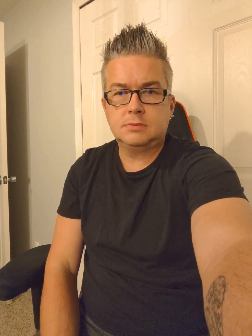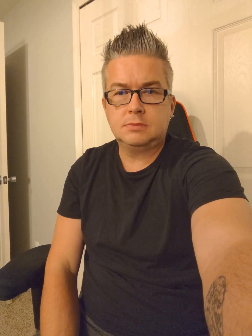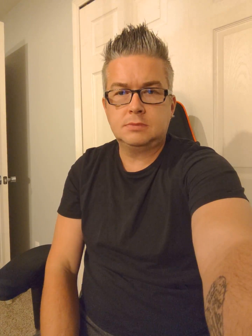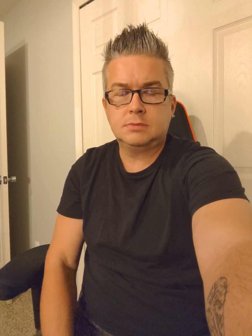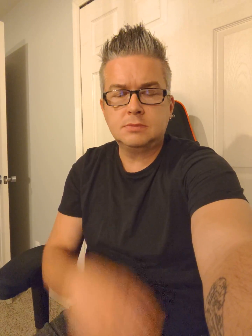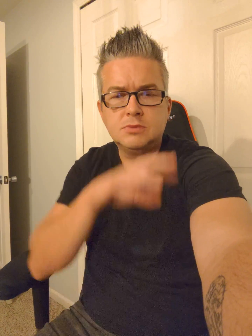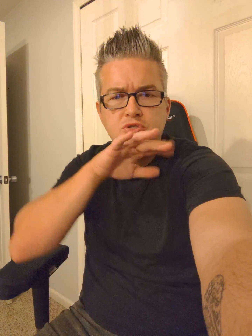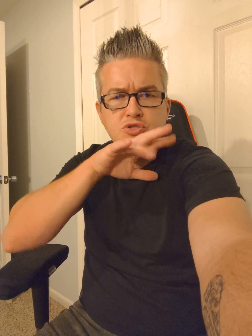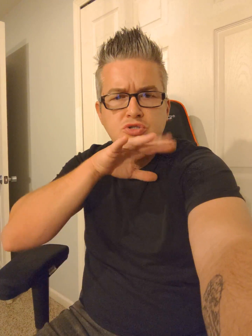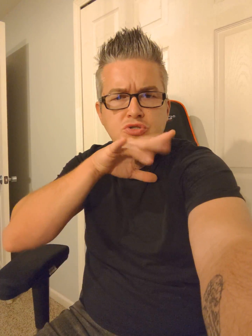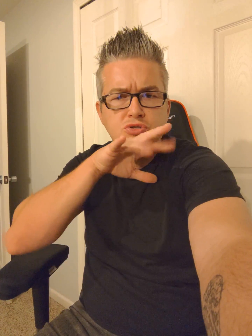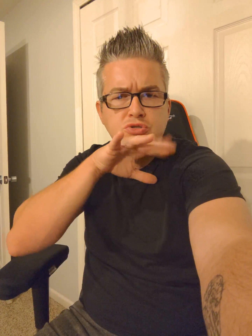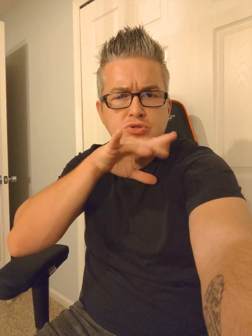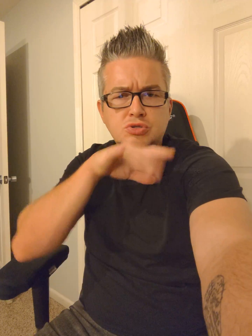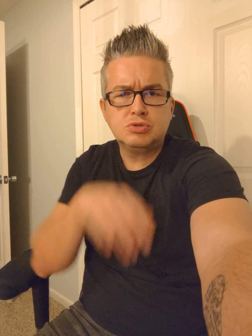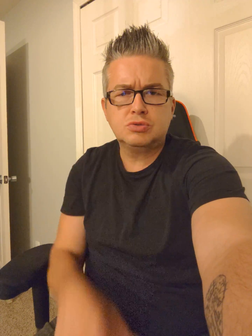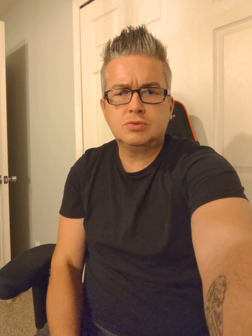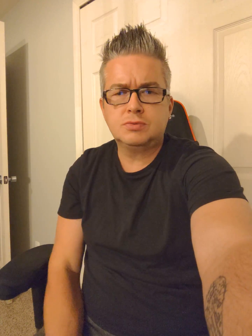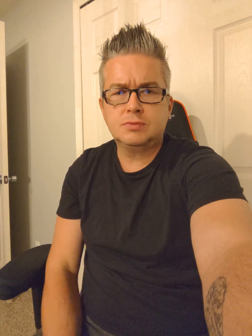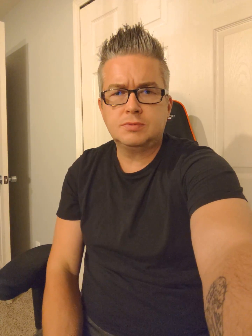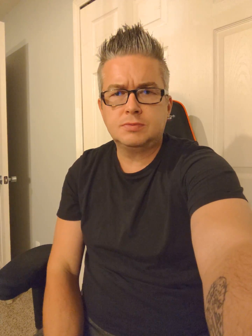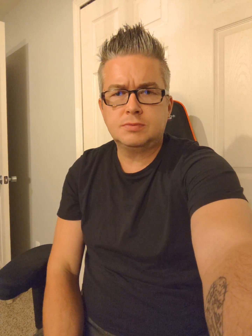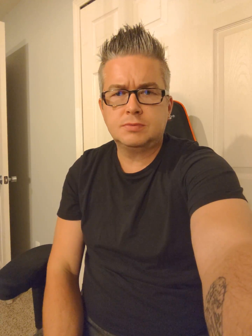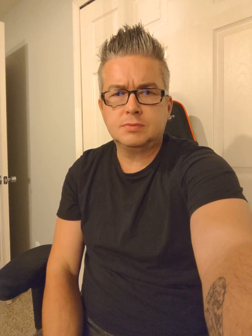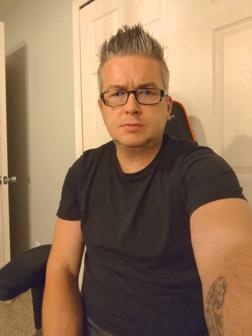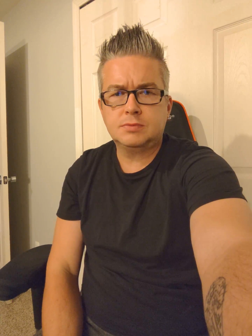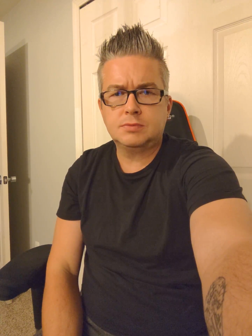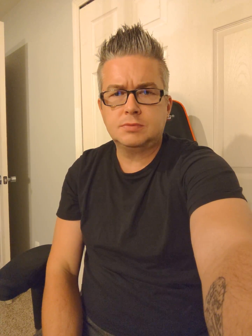naughty